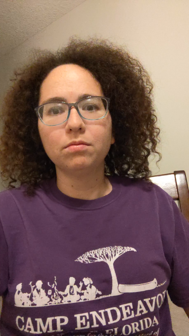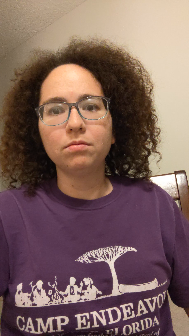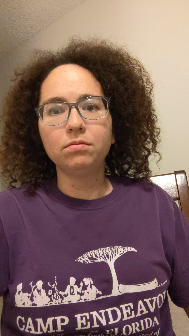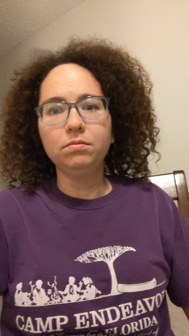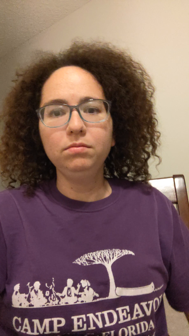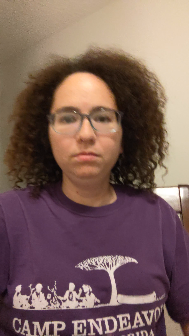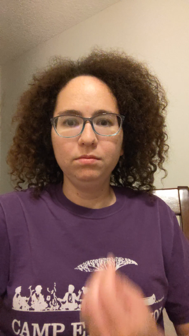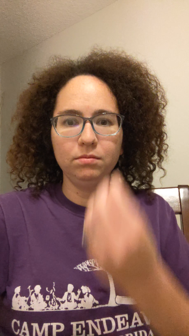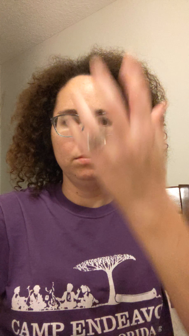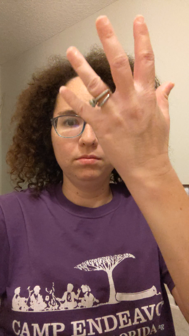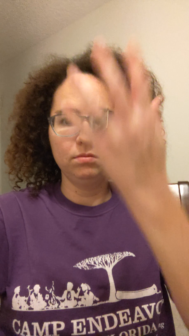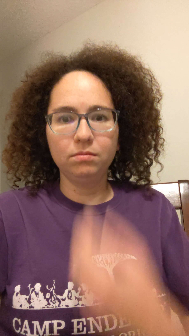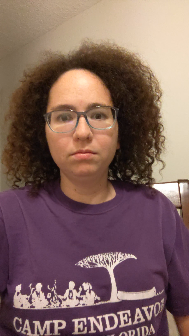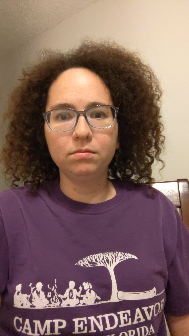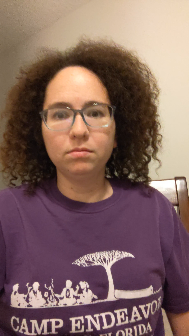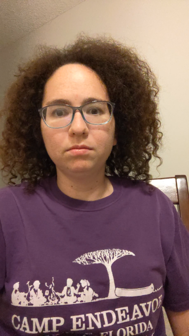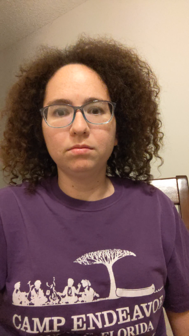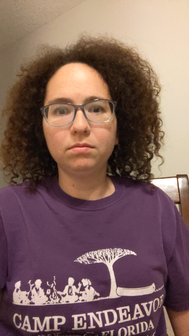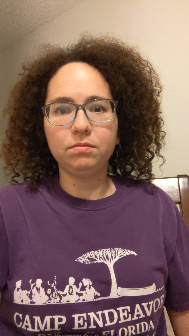plants